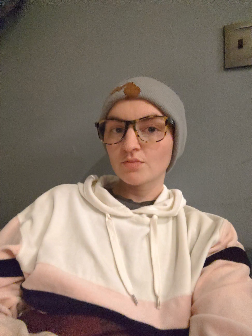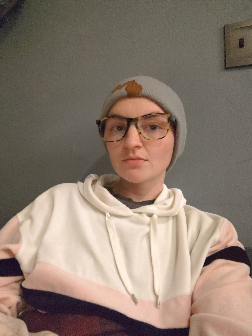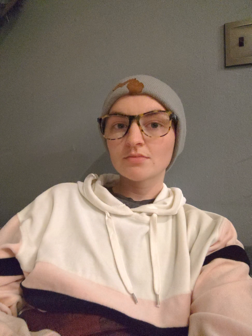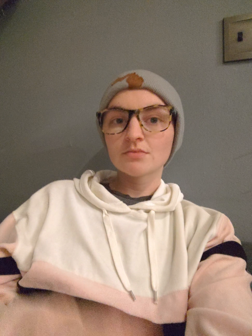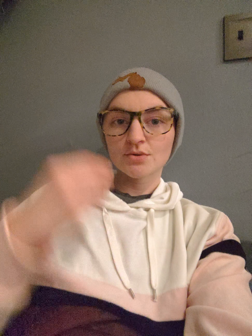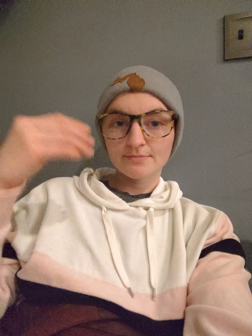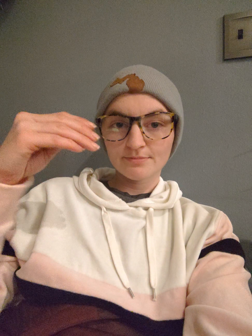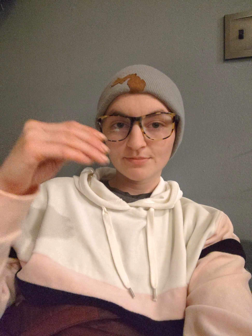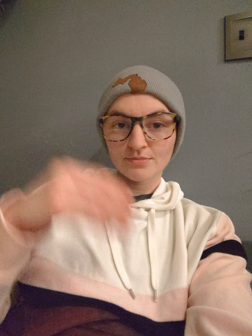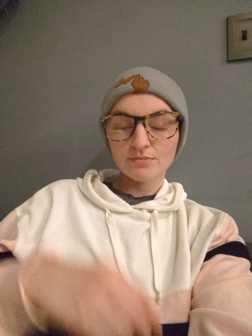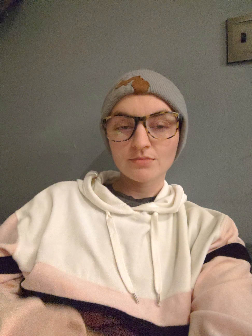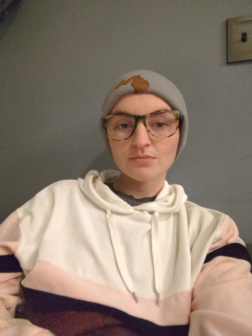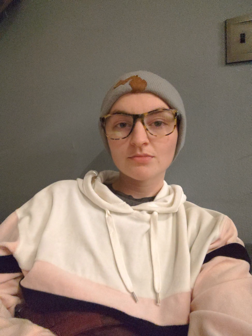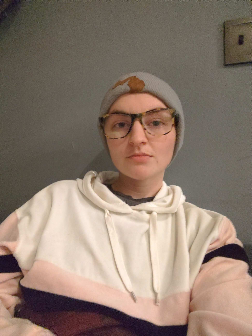store